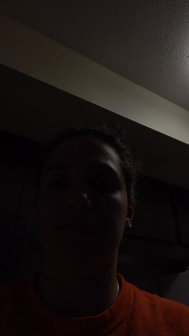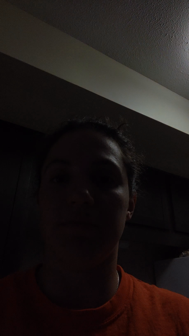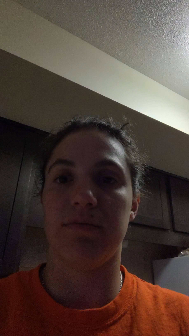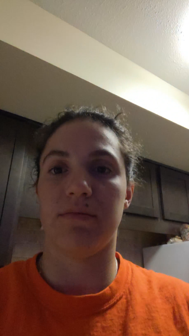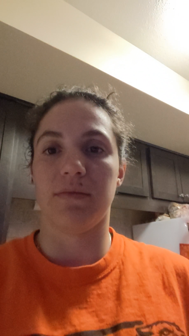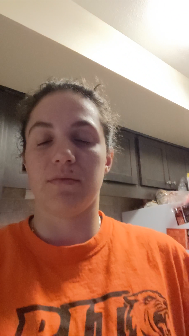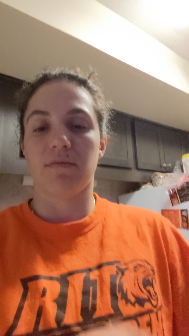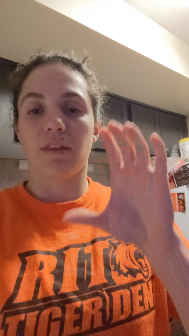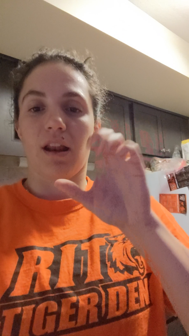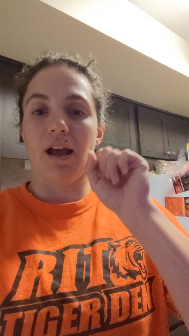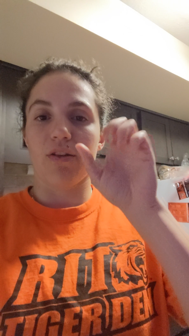ladder